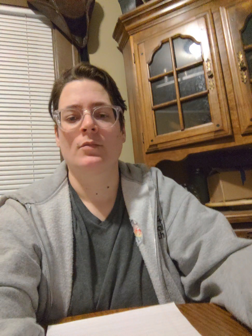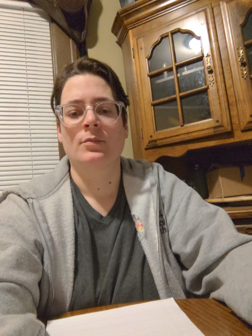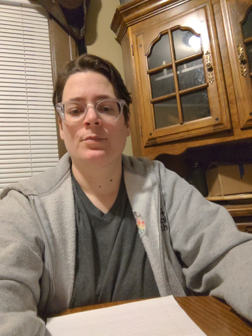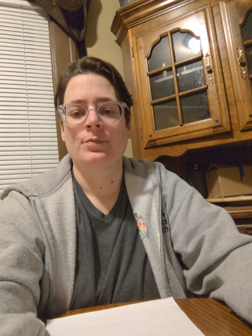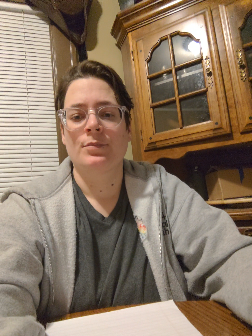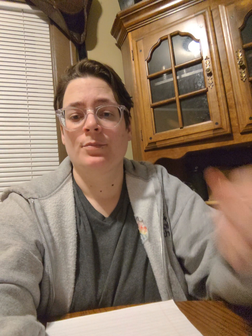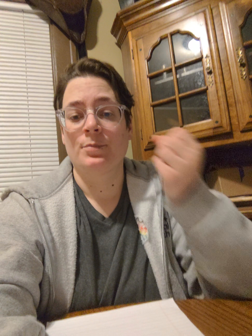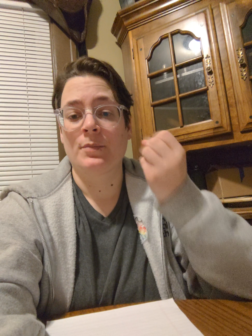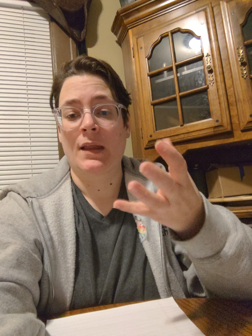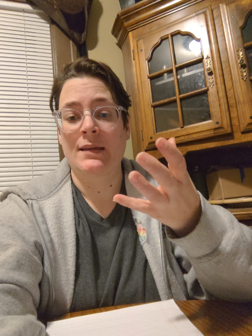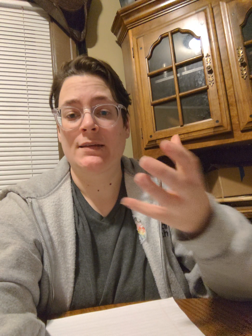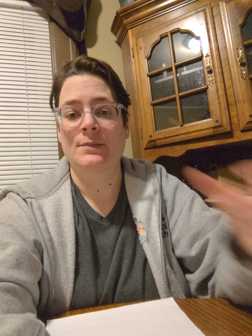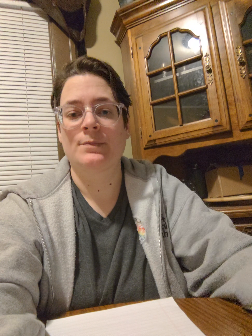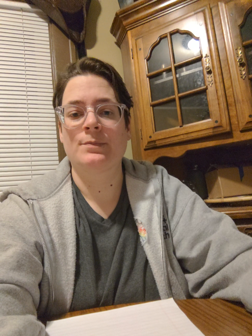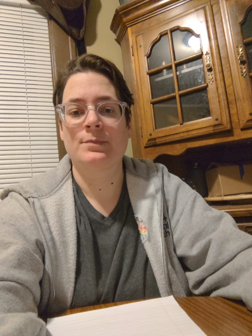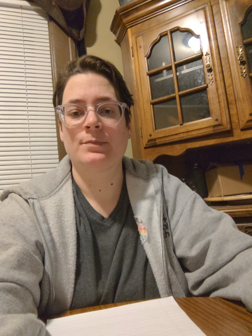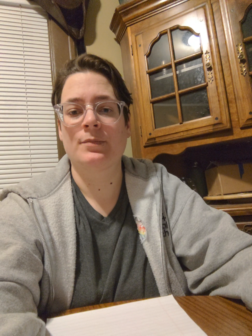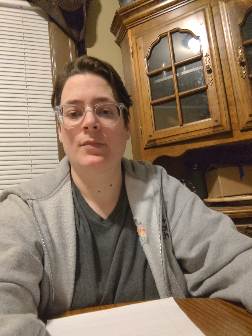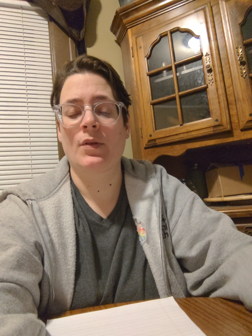many